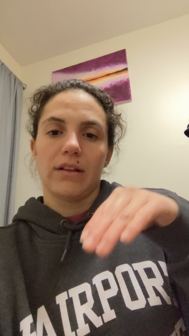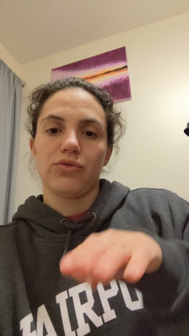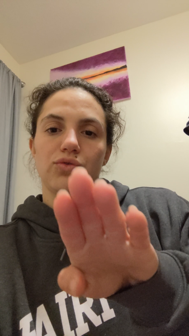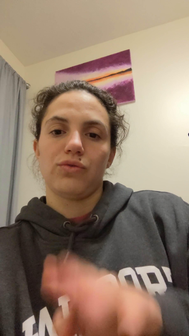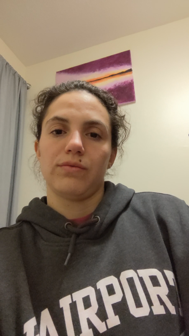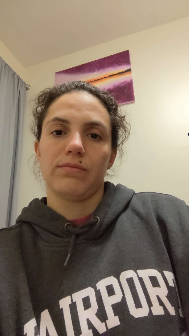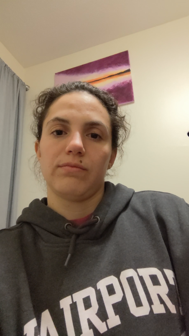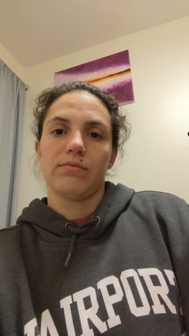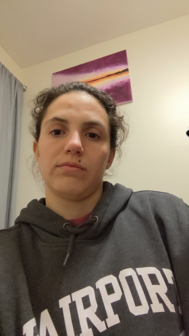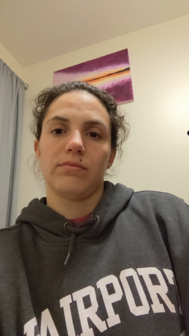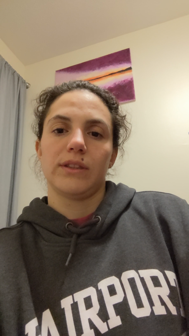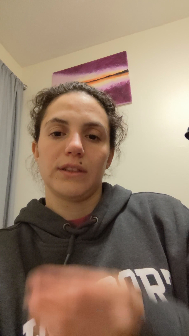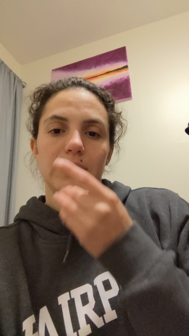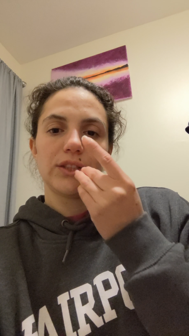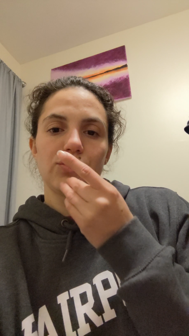dinner